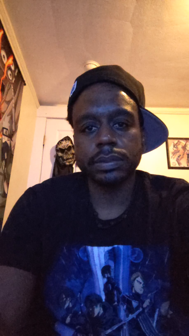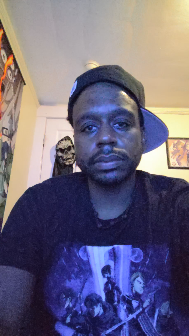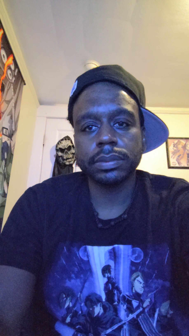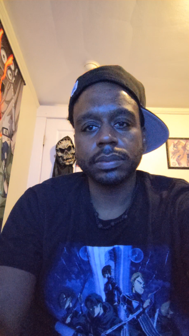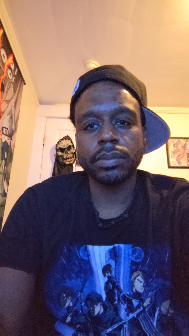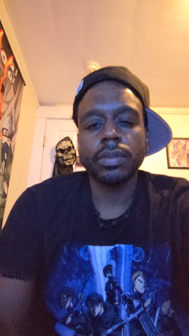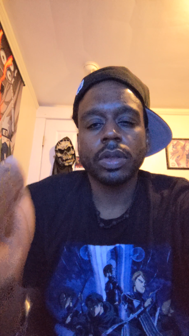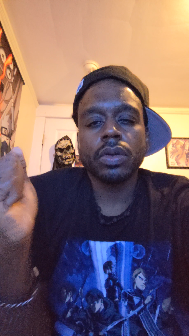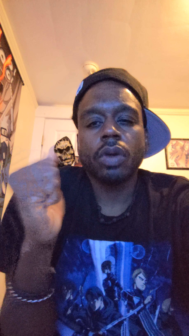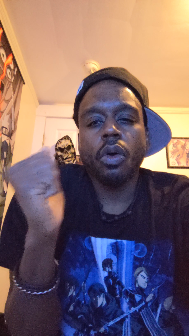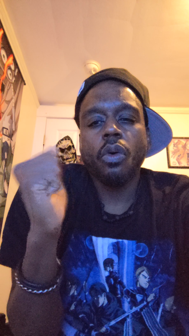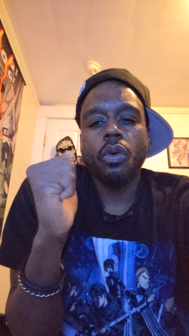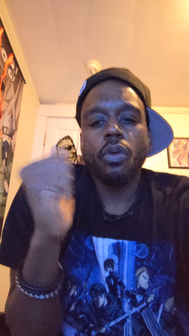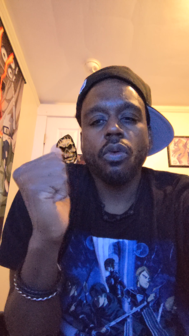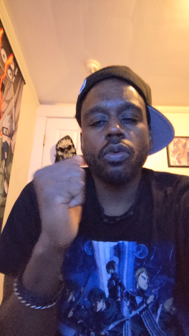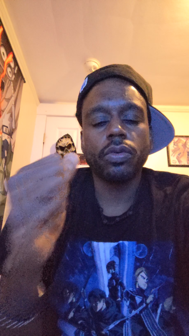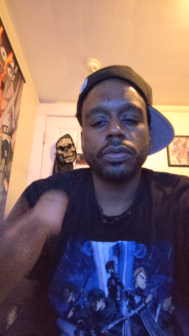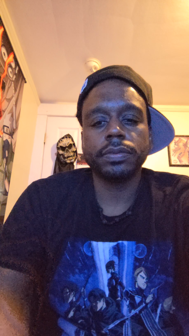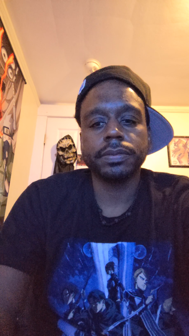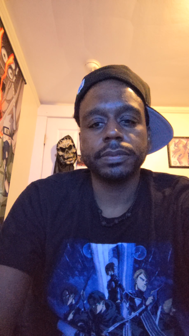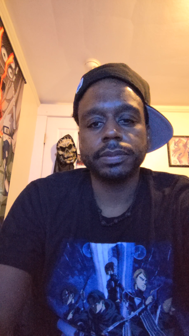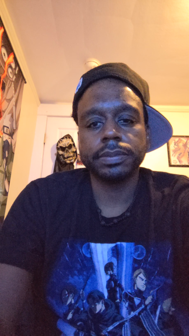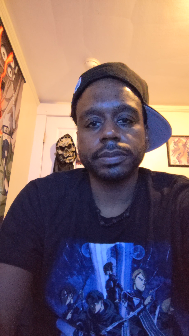cold